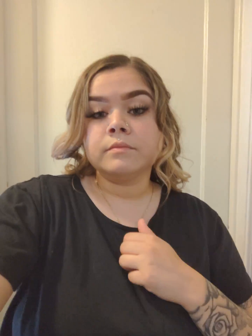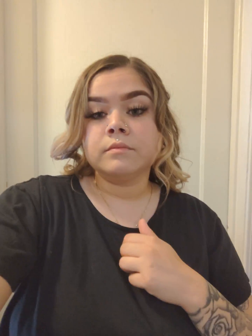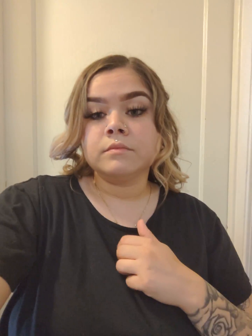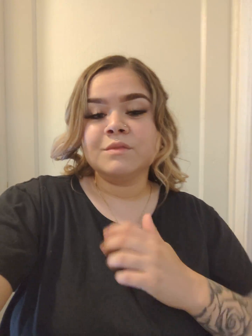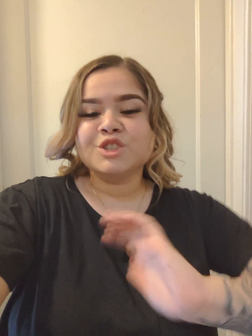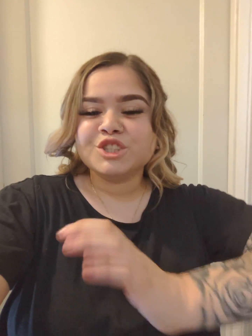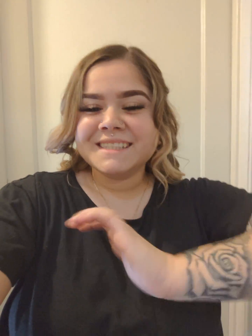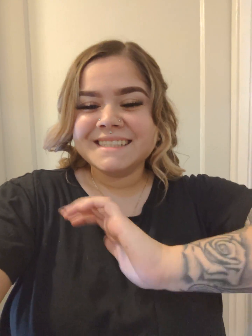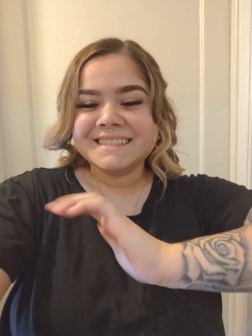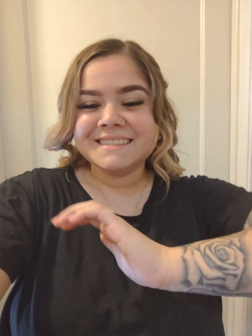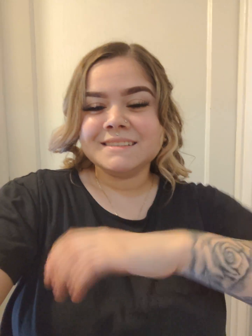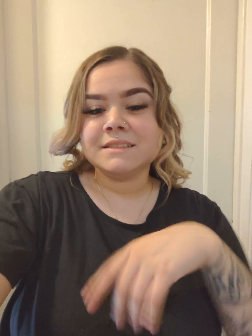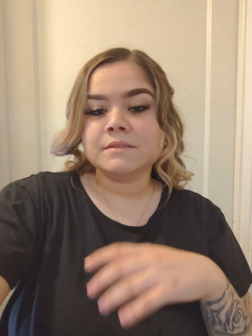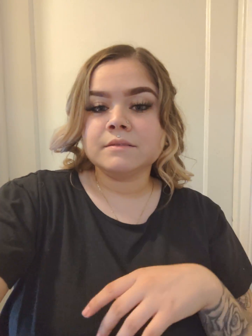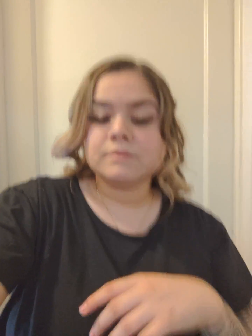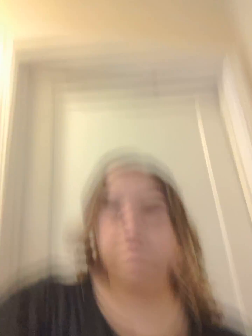cheese